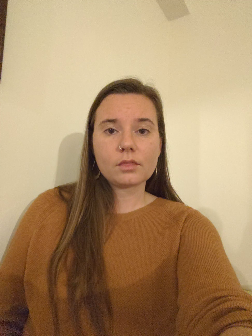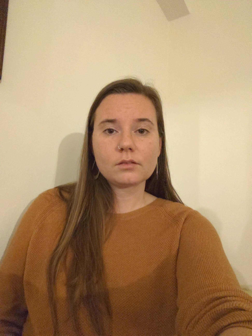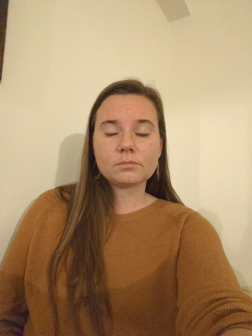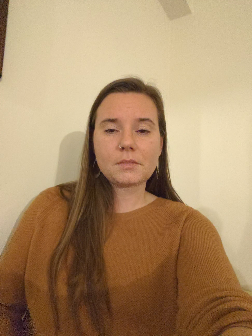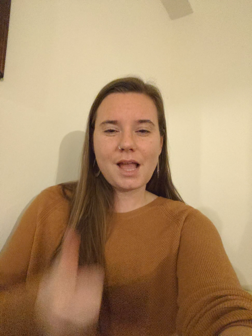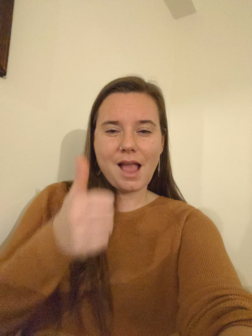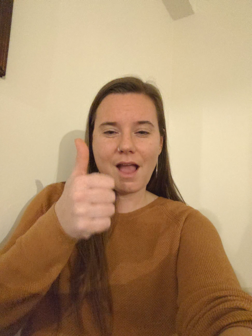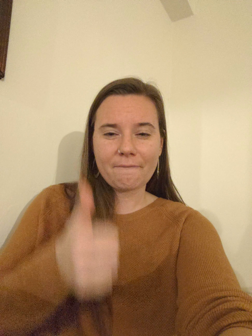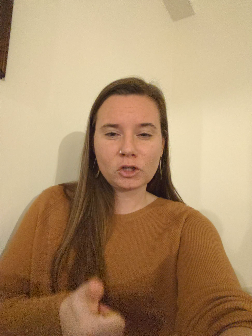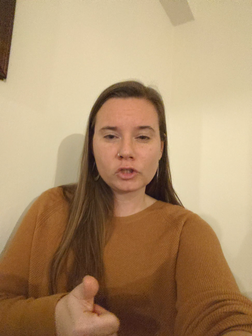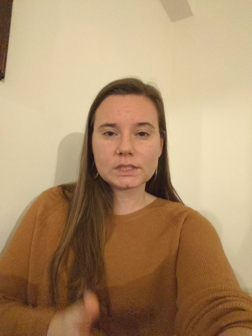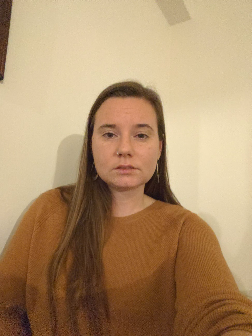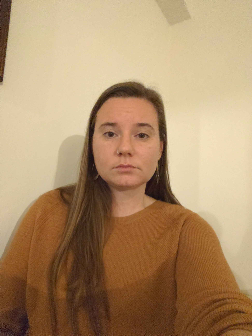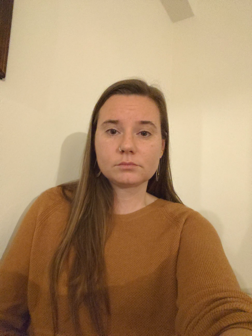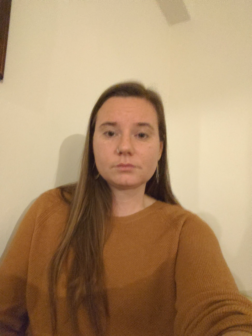every